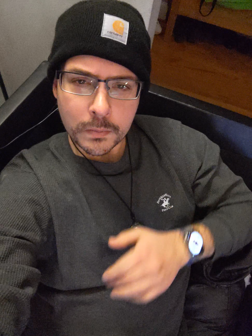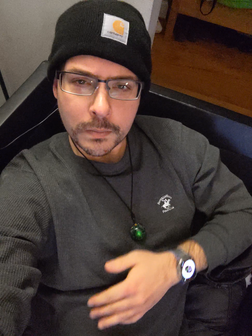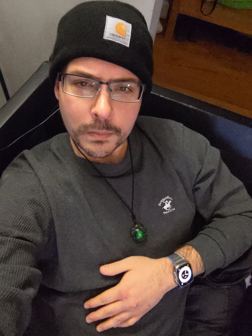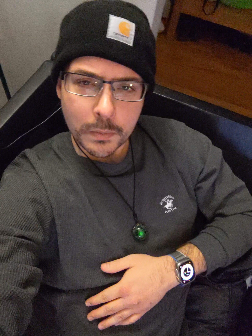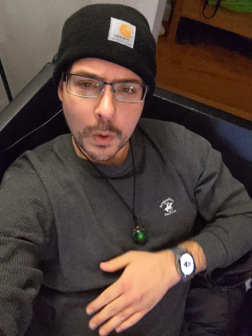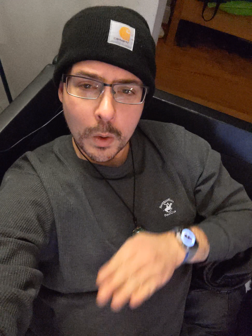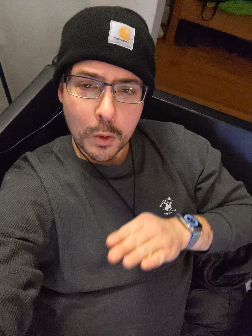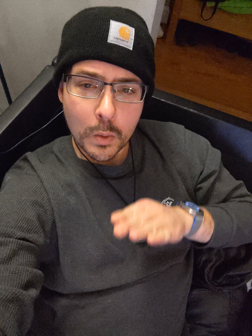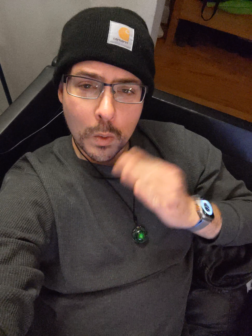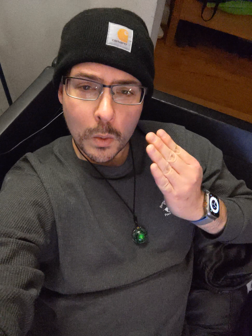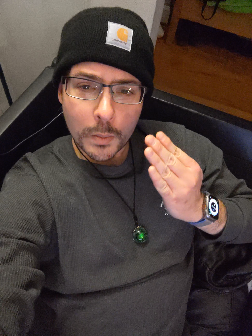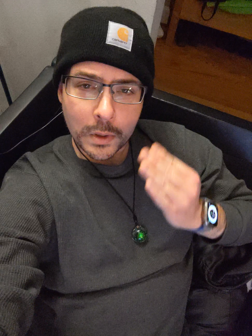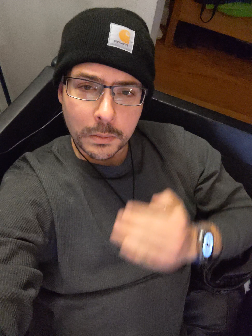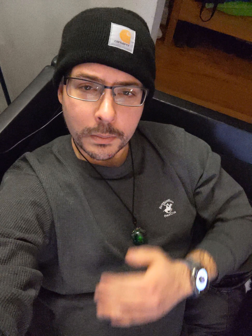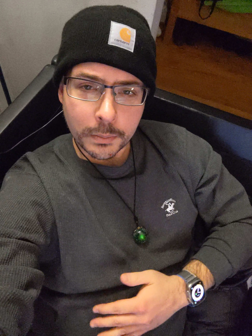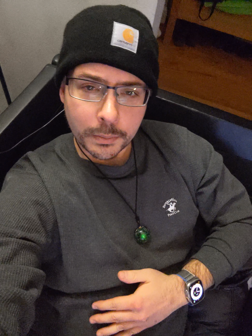open